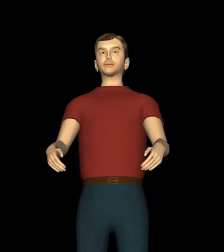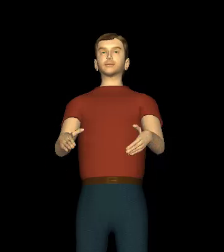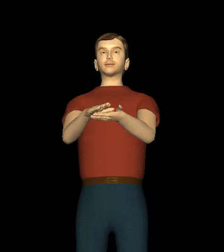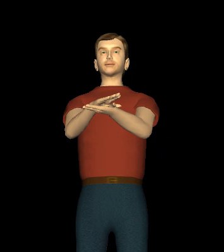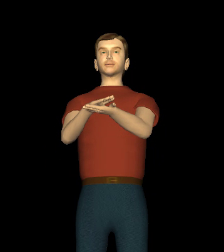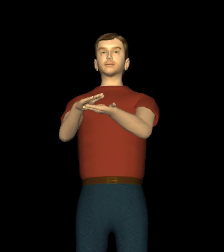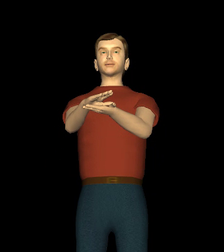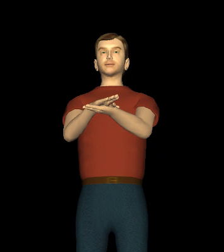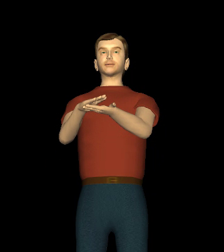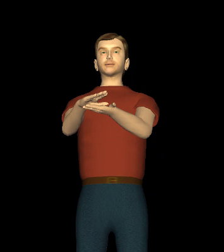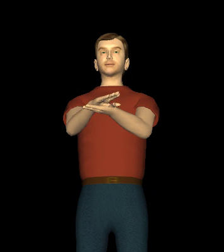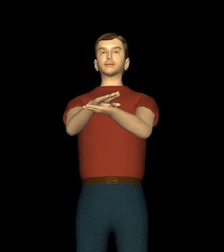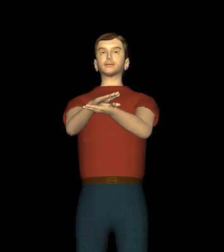يغفر